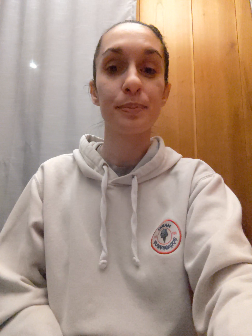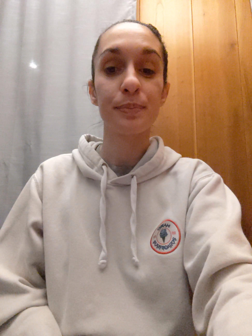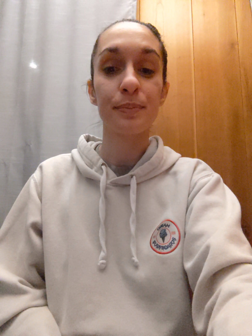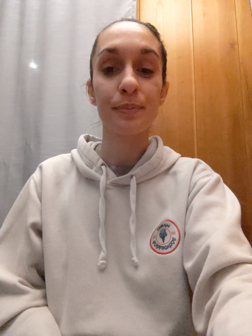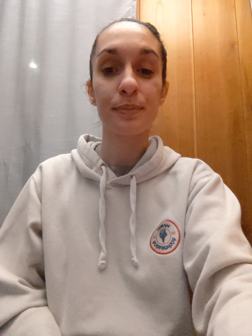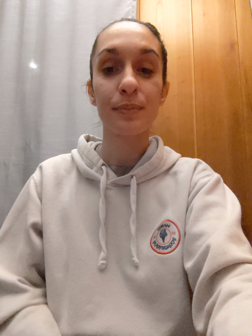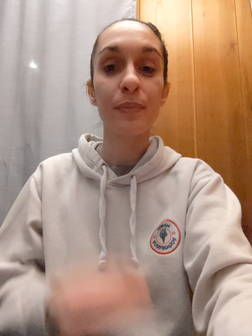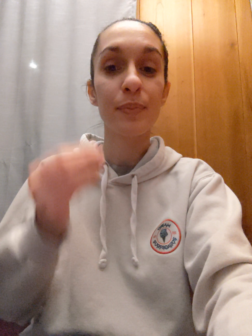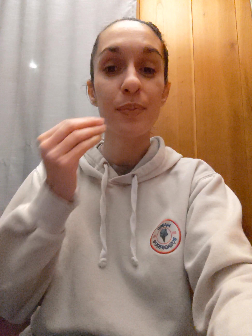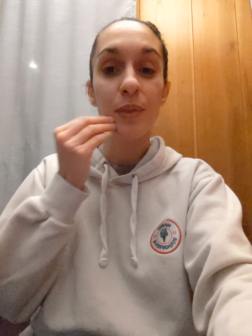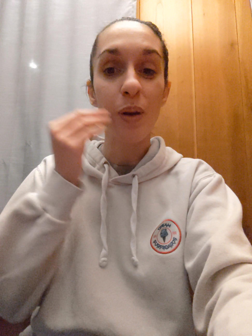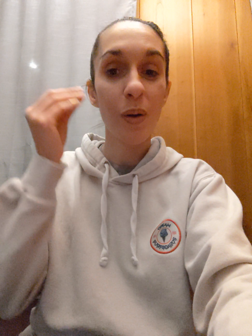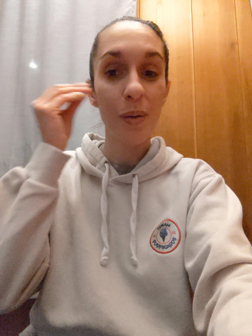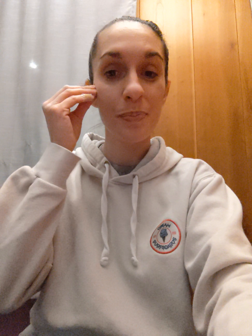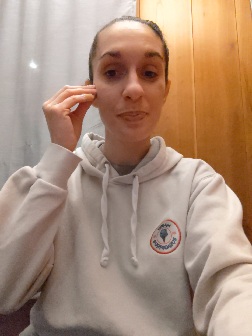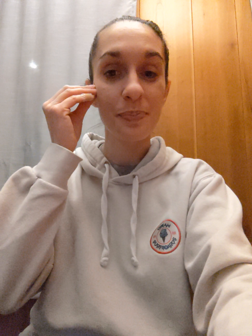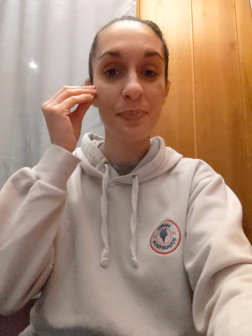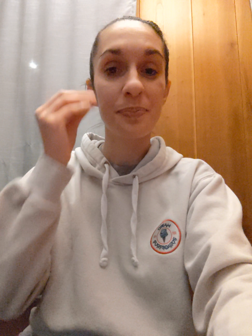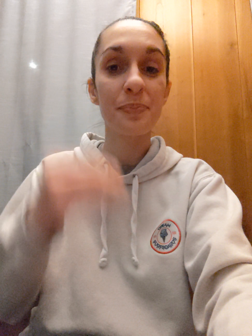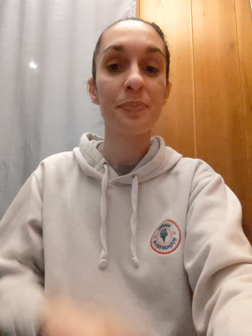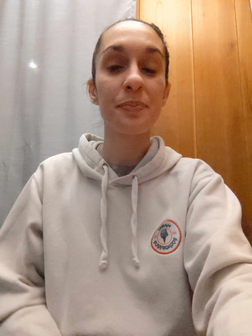home